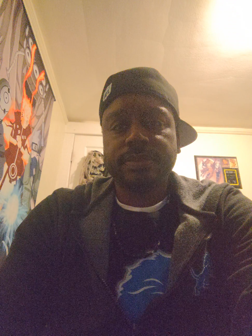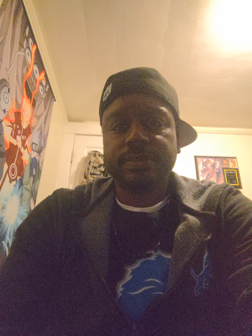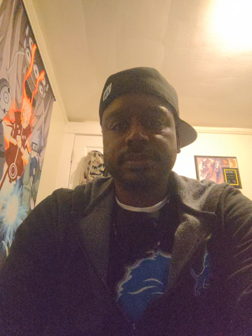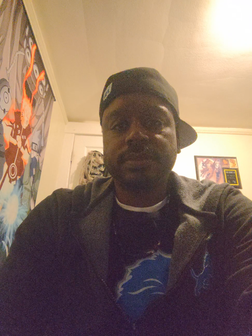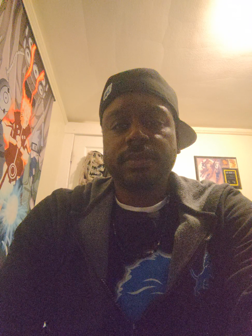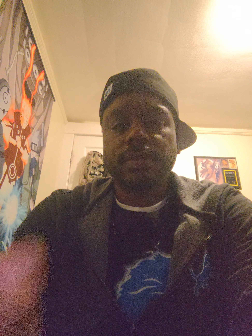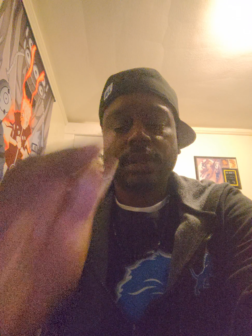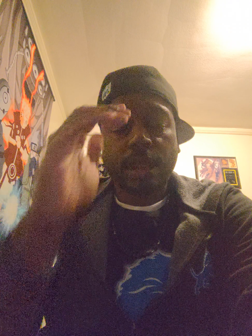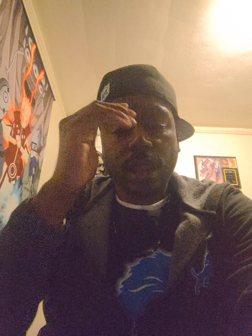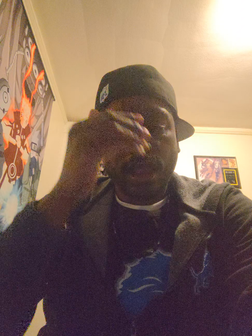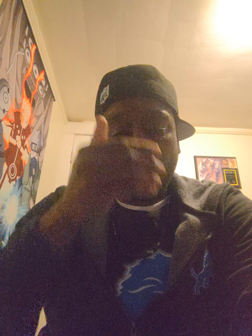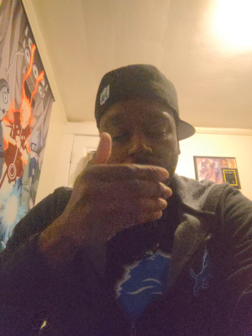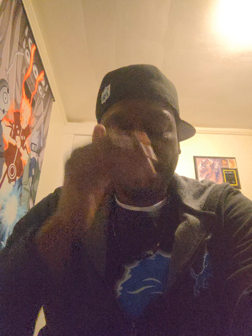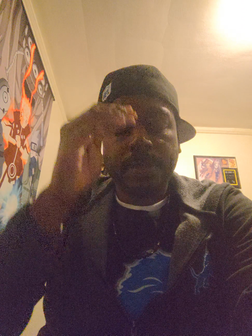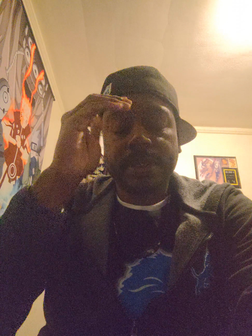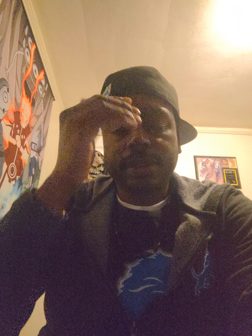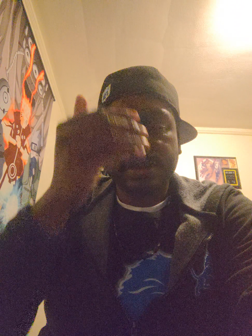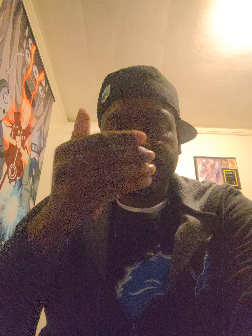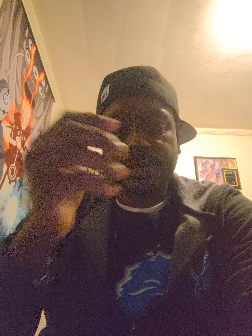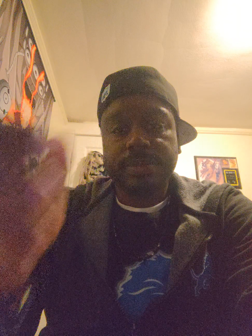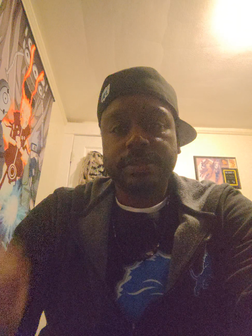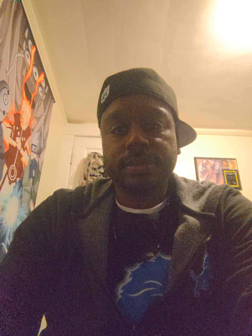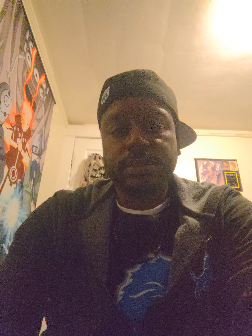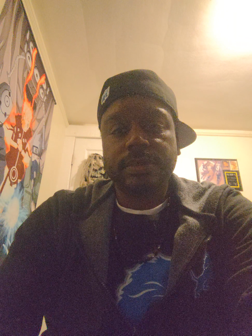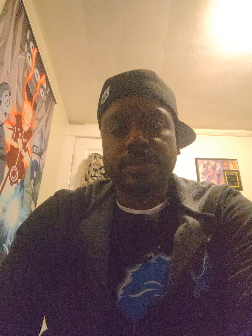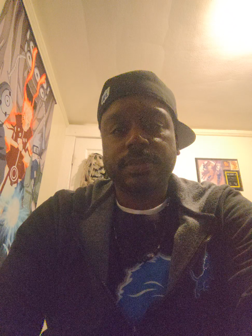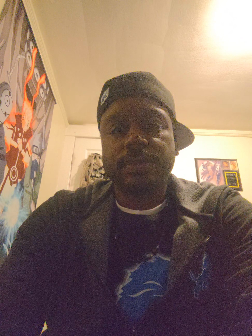sleepy